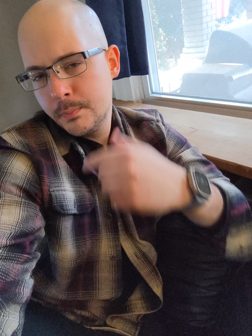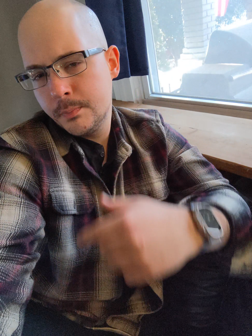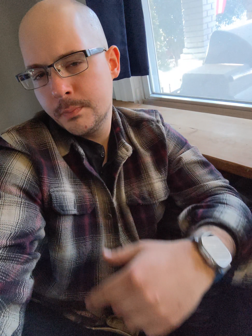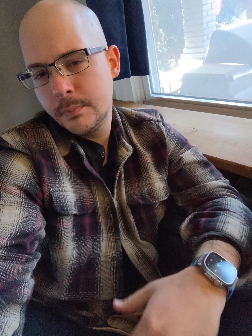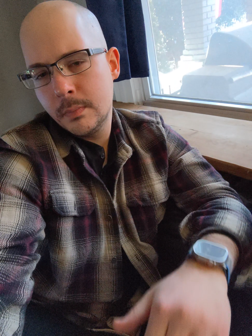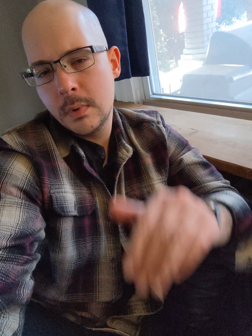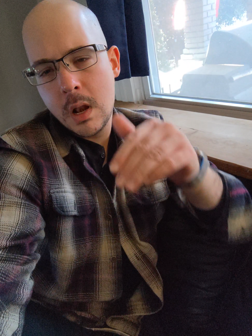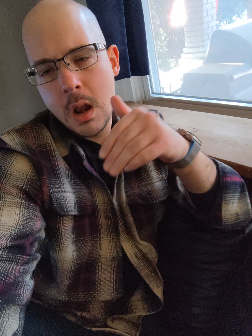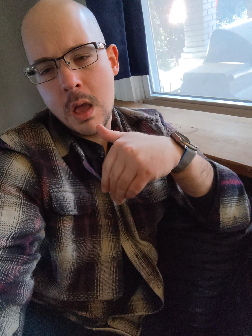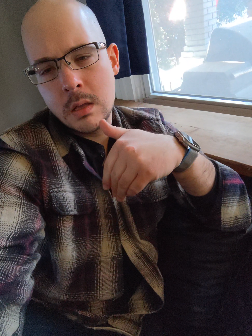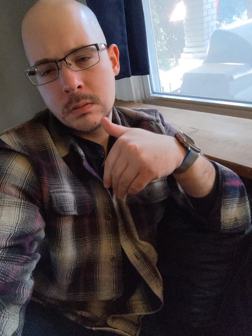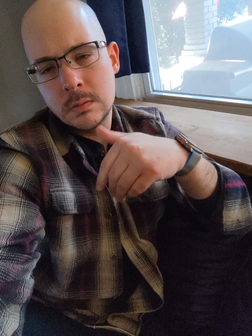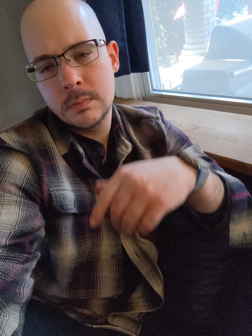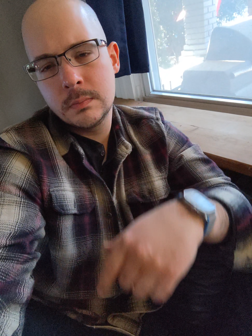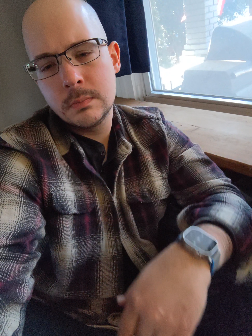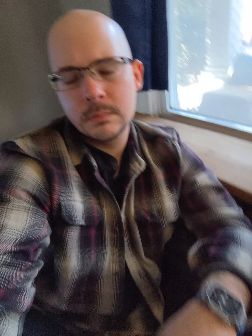night